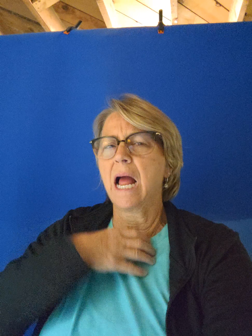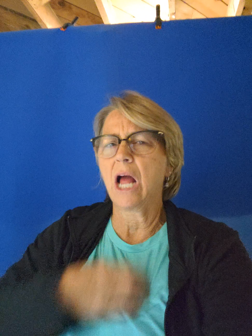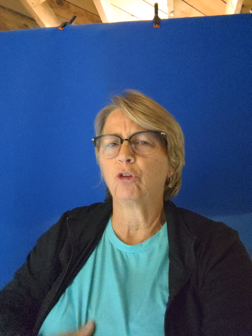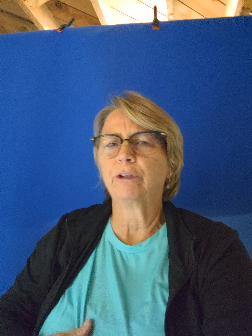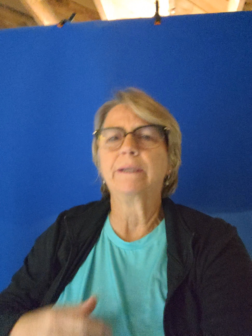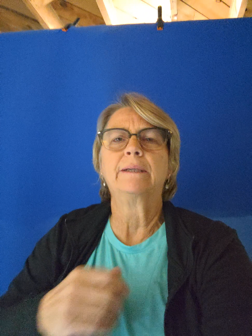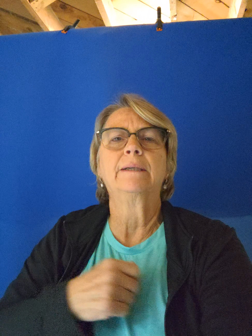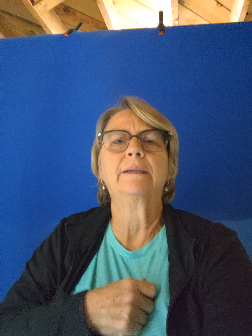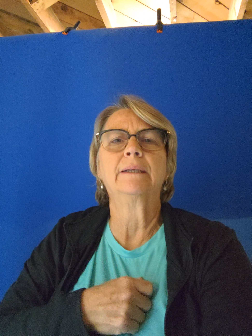hungry